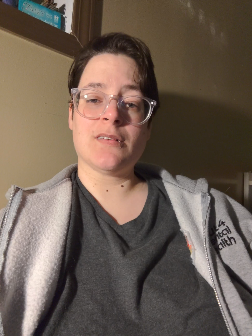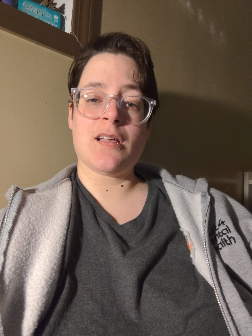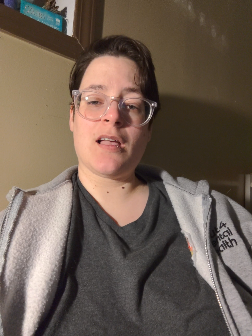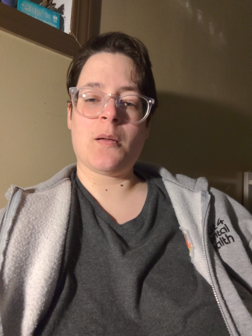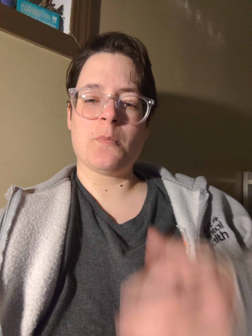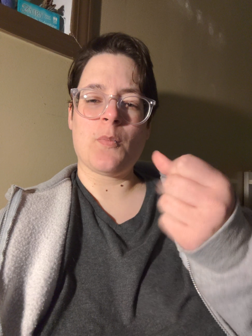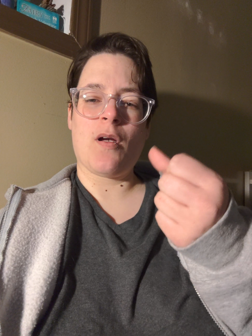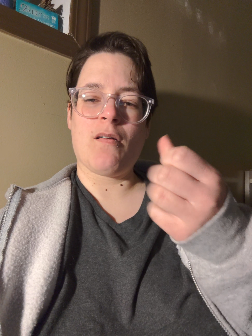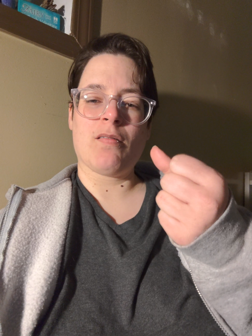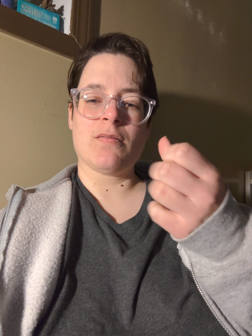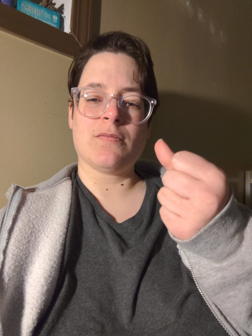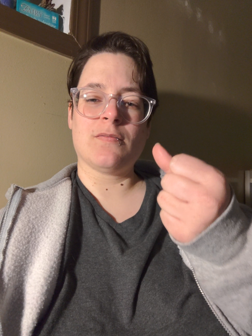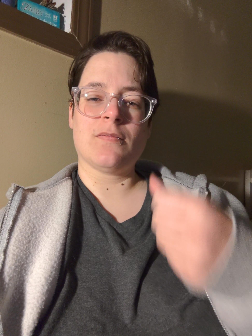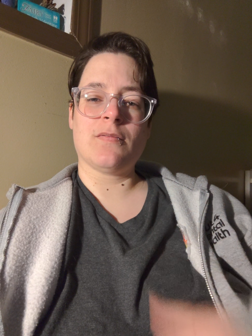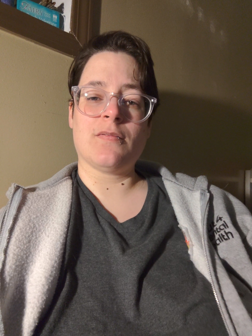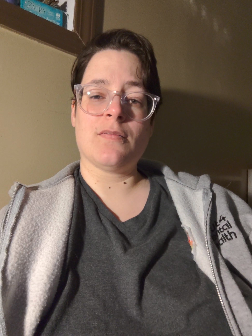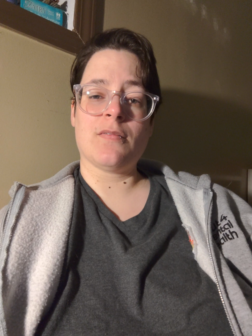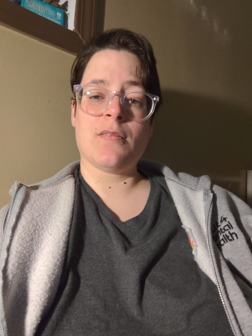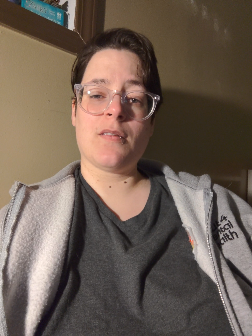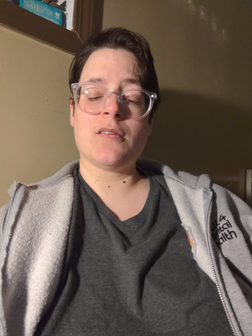milk